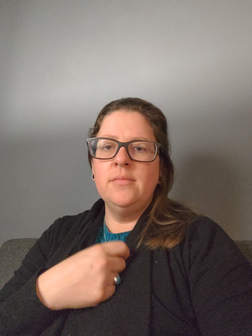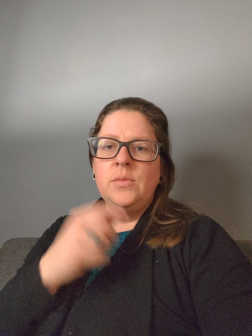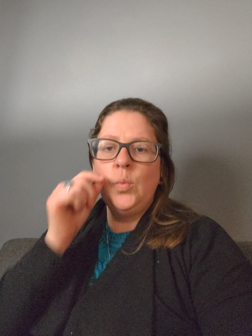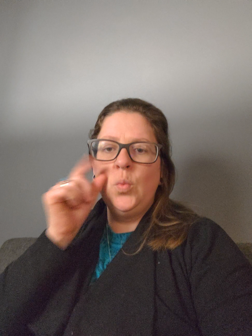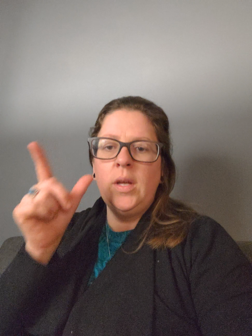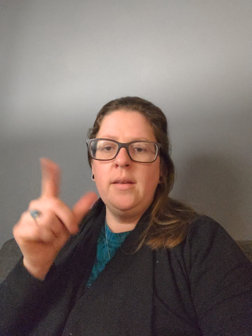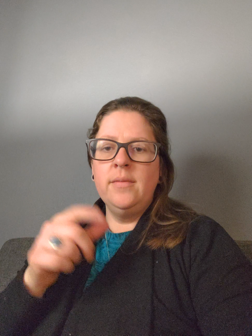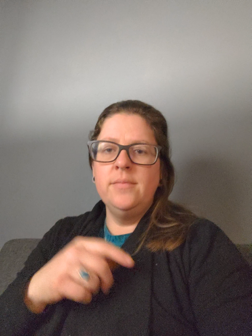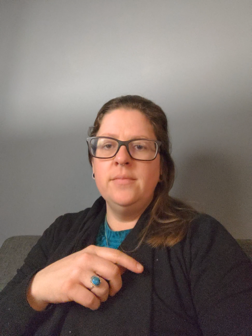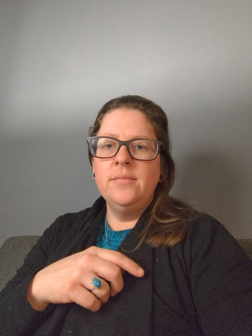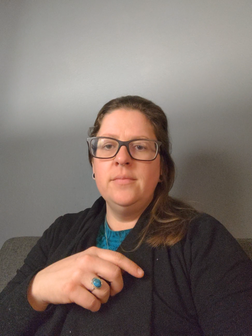wake